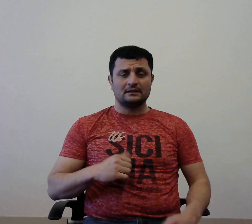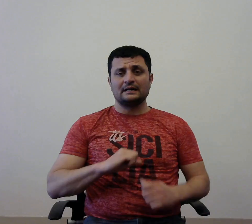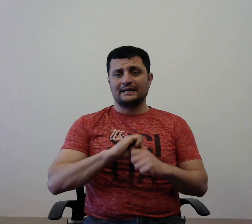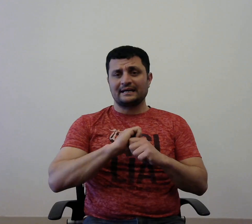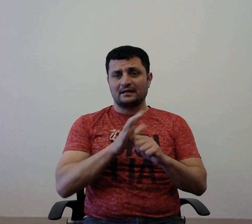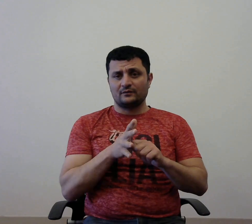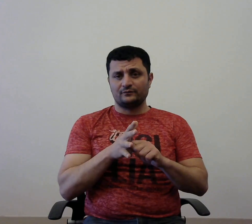covid